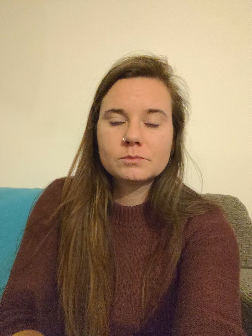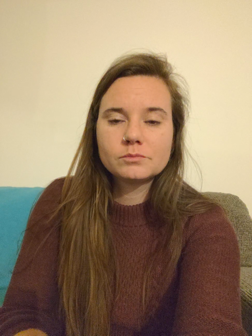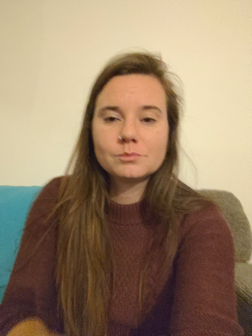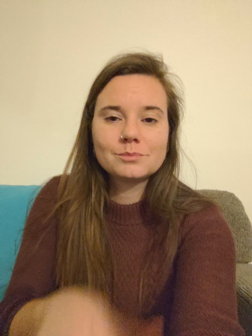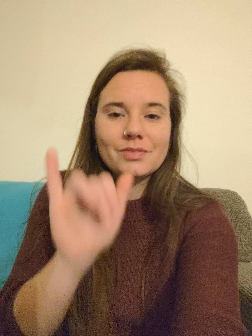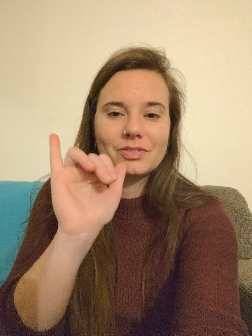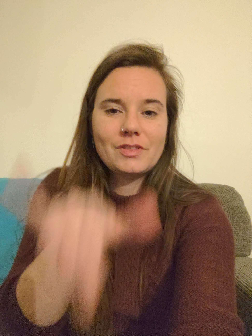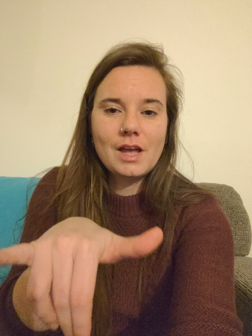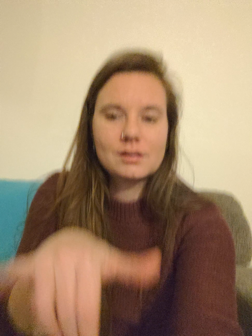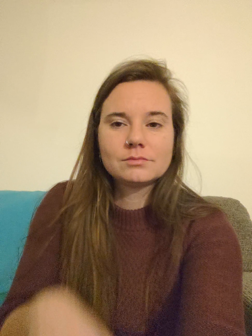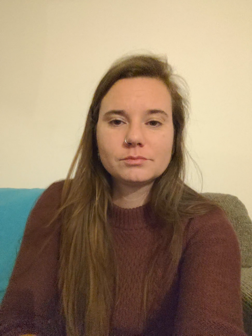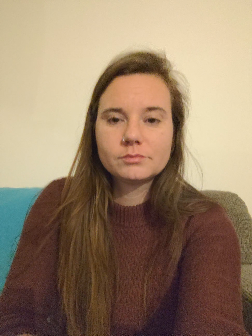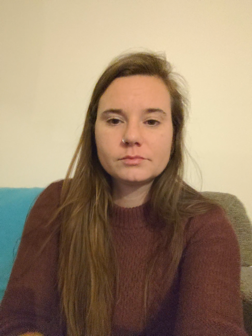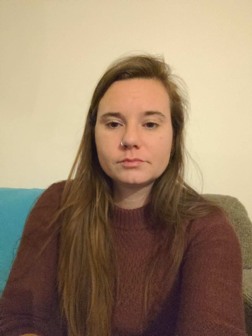that